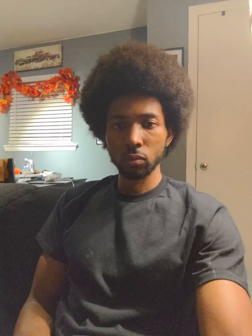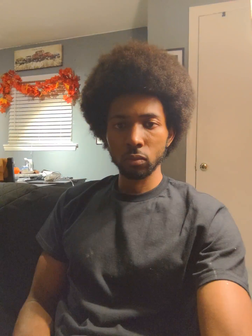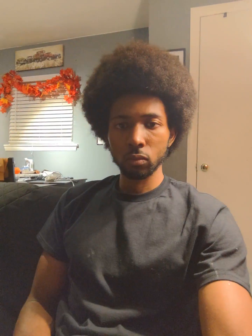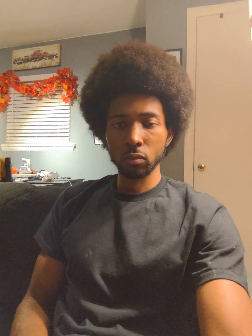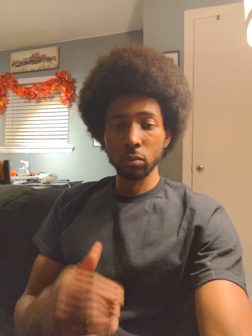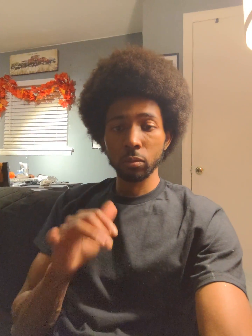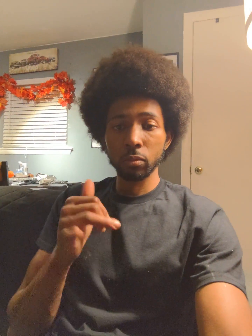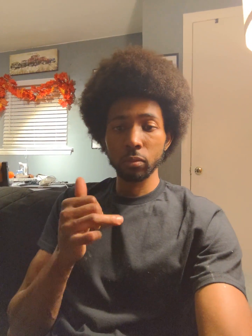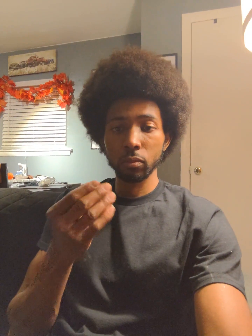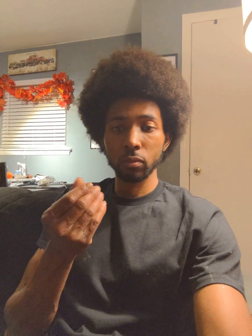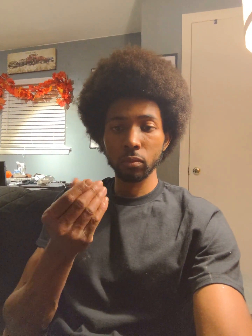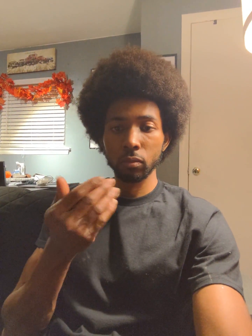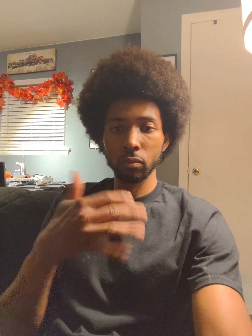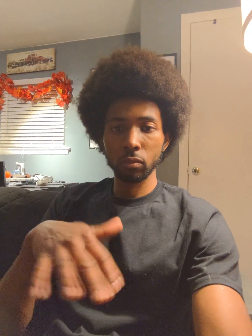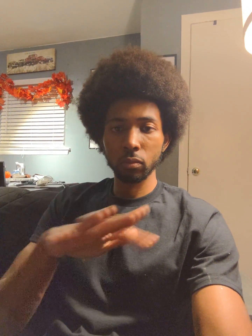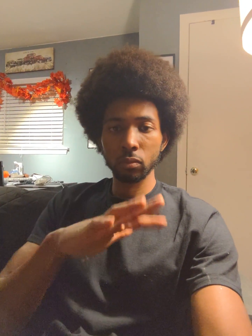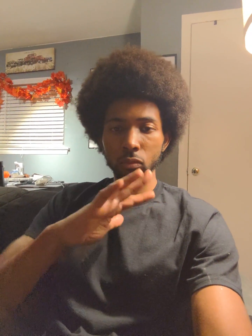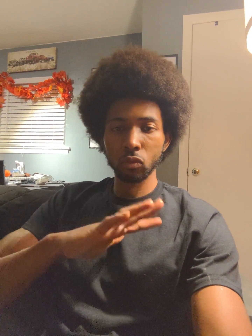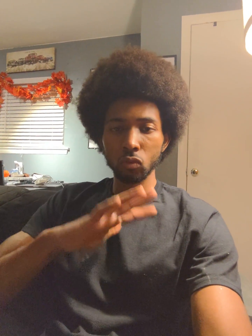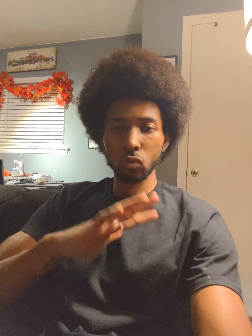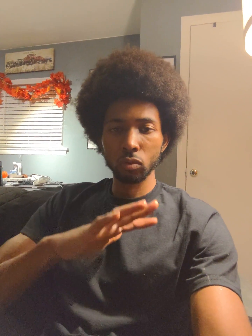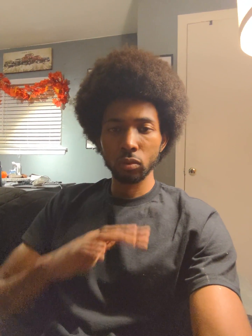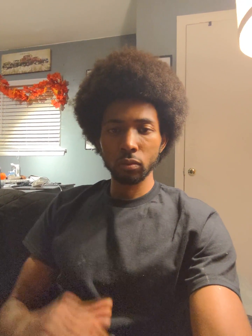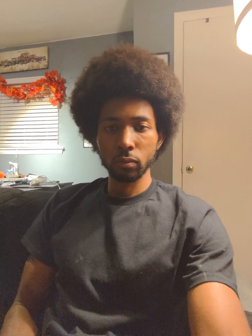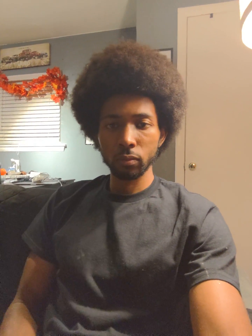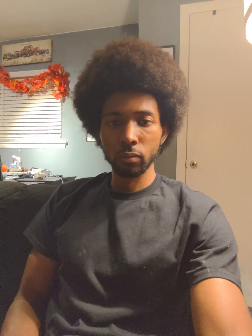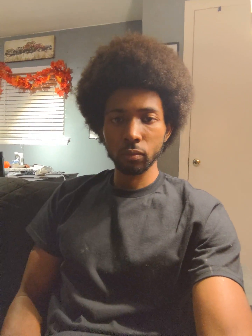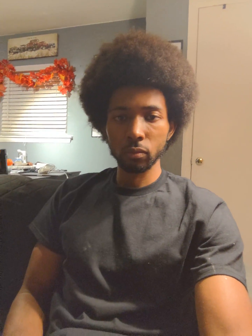playground